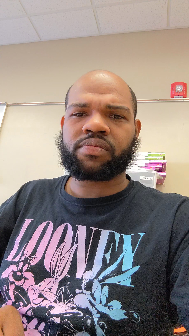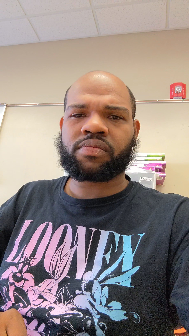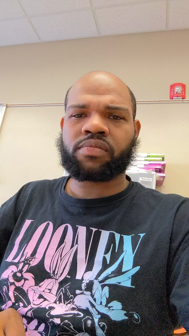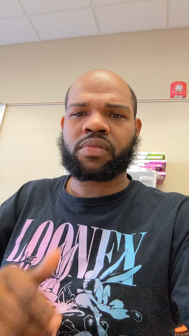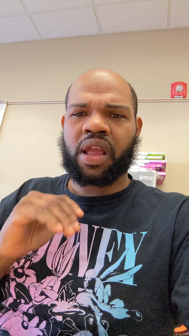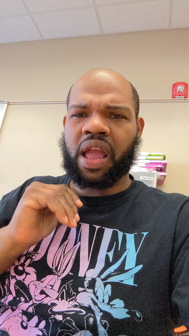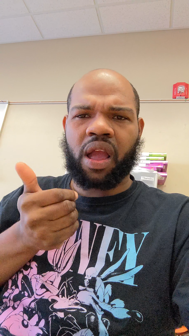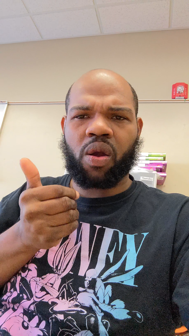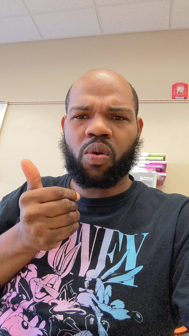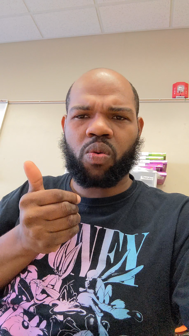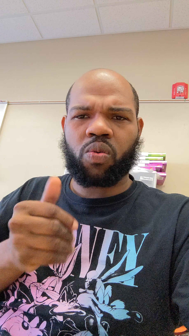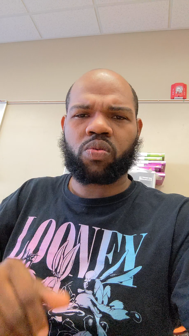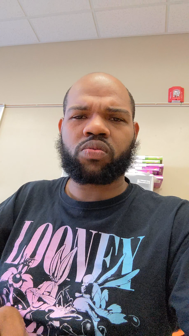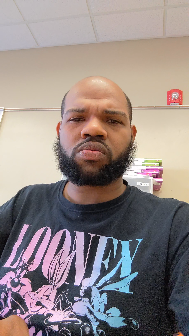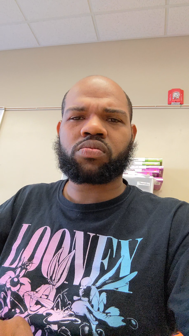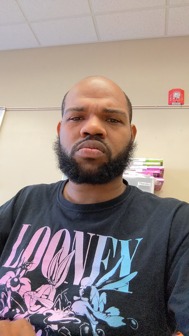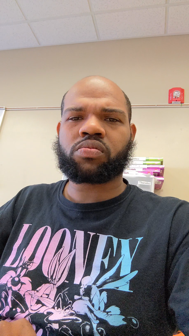how